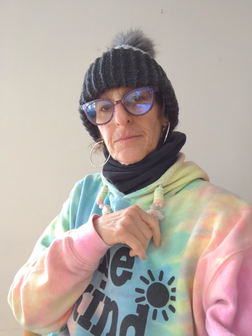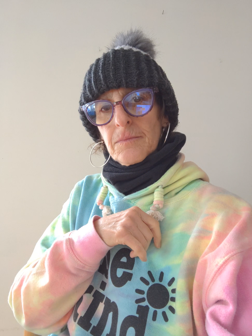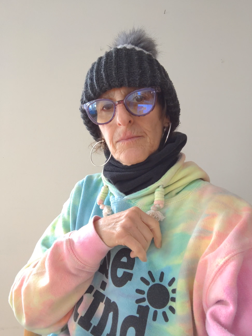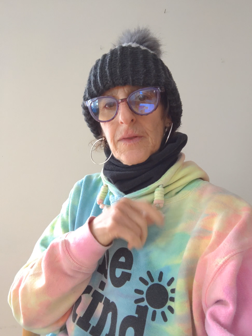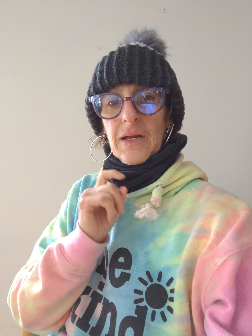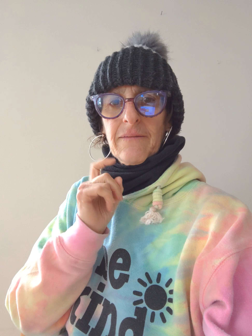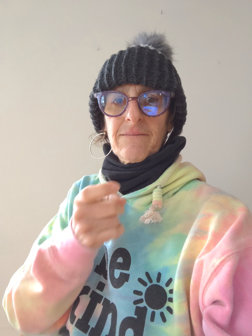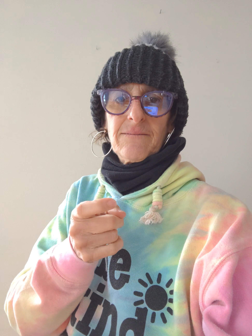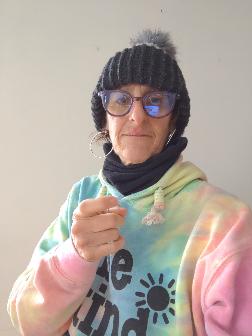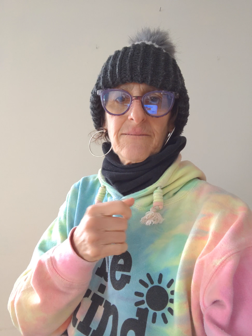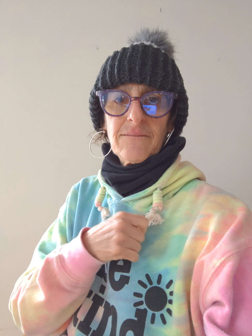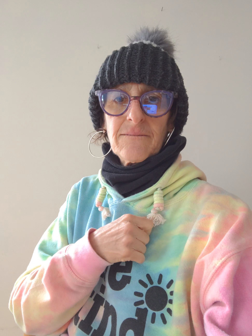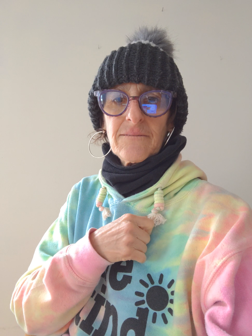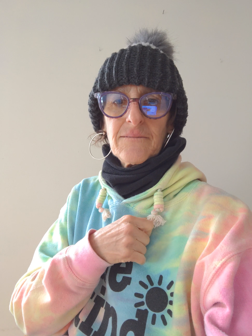gift